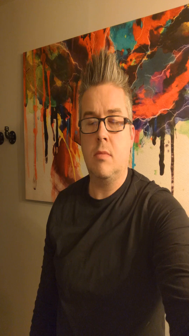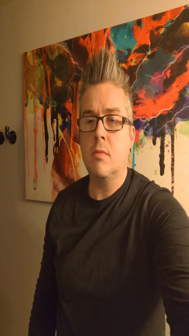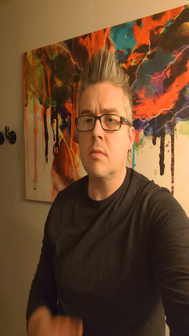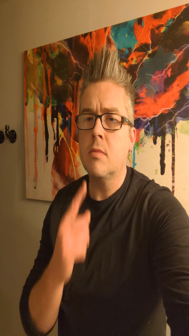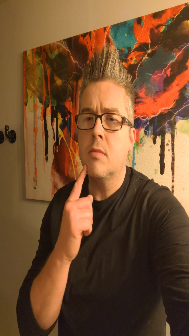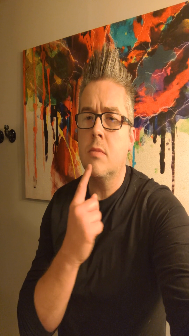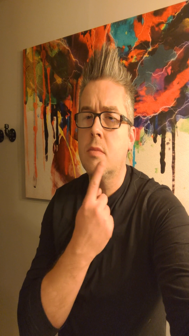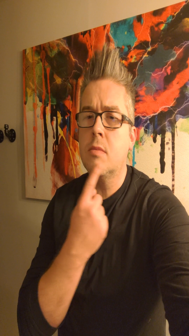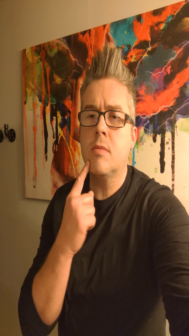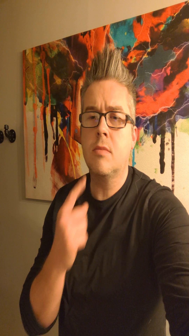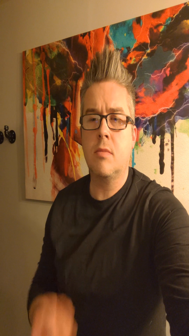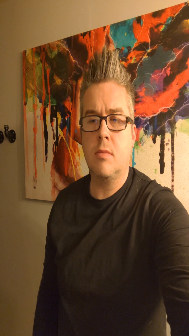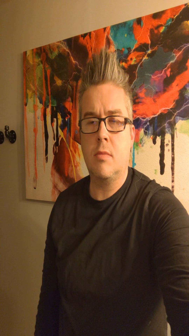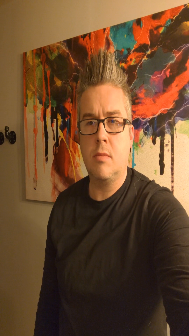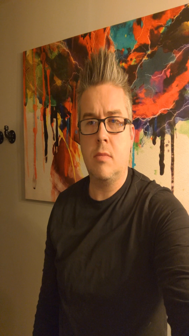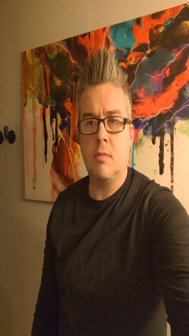chin